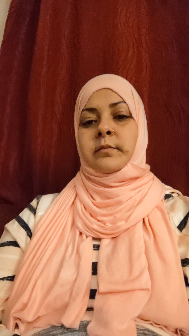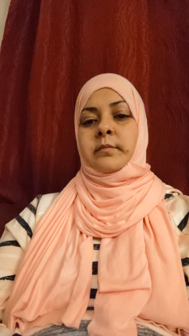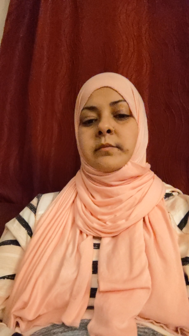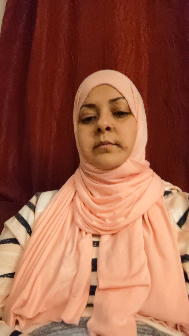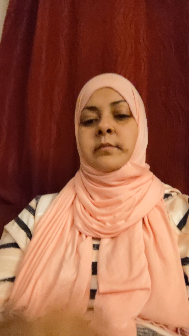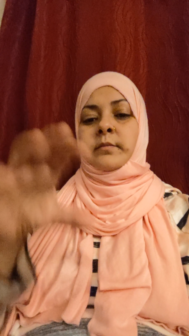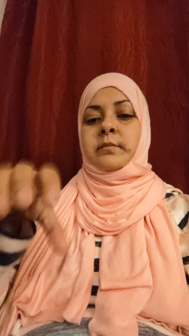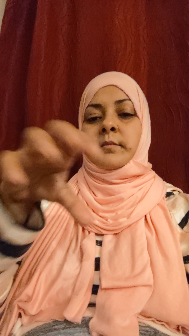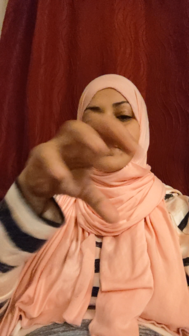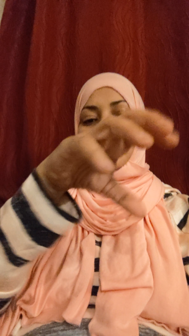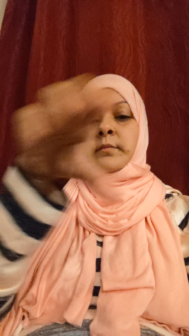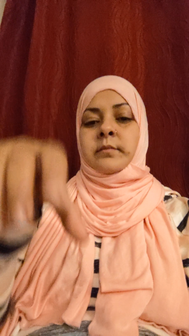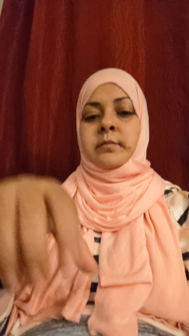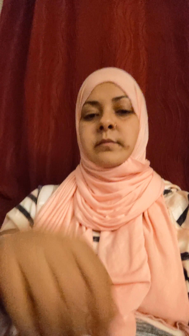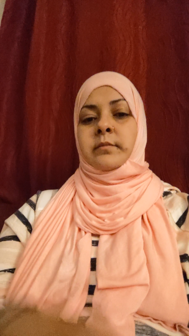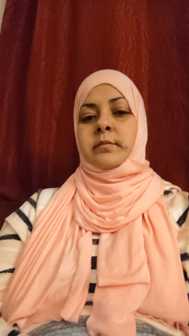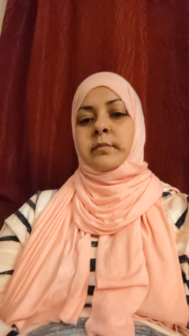block